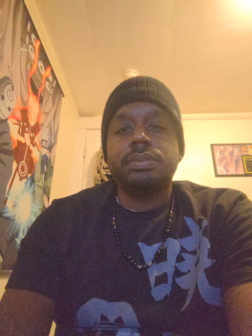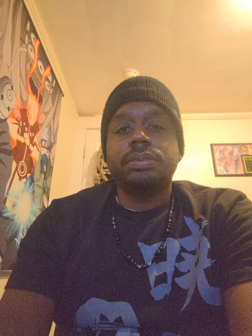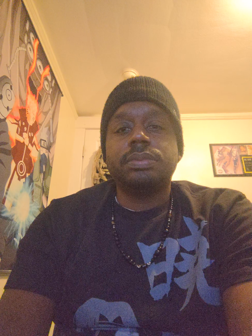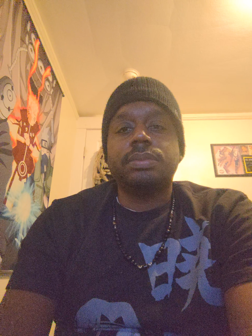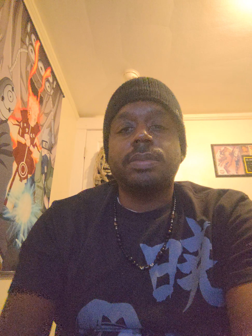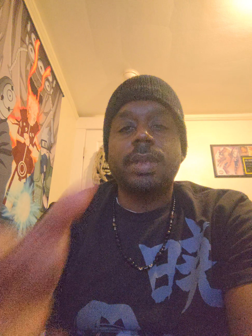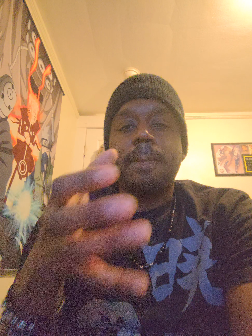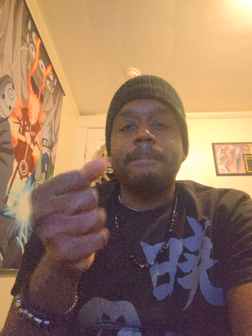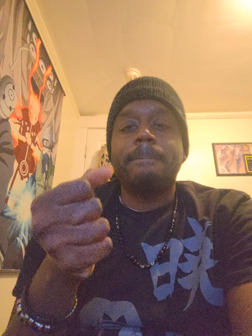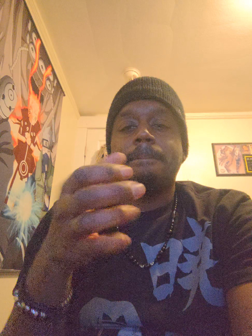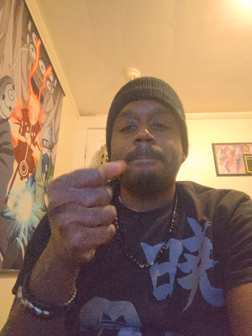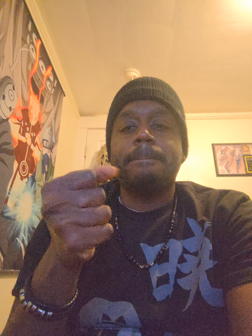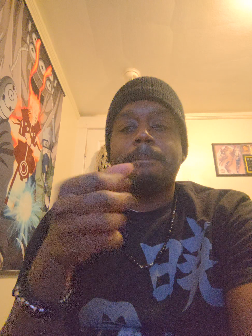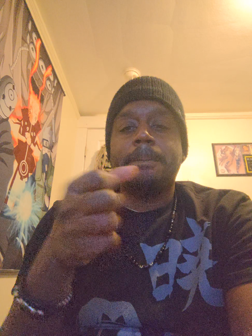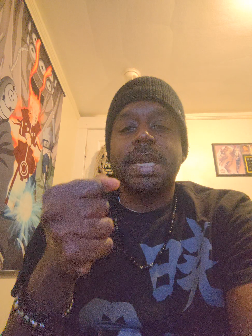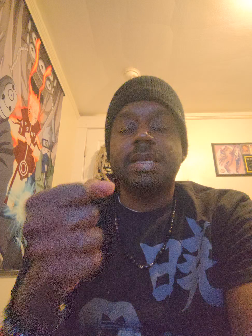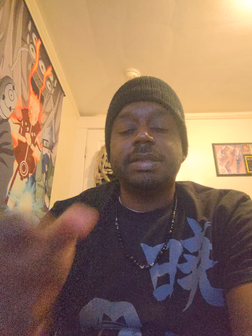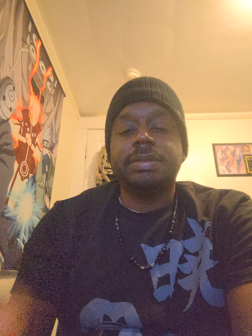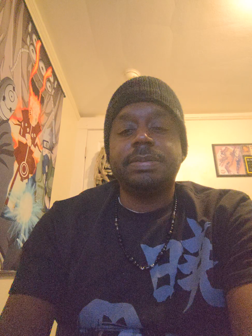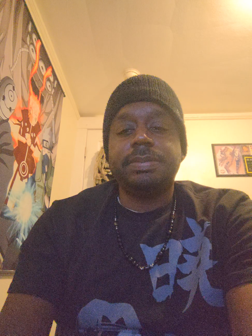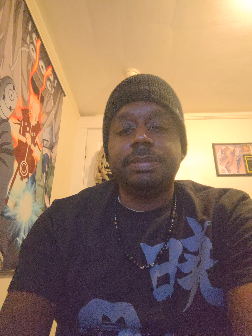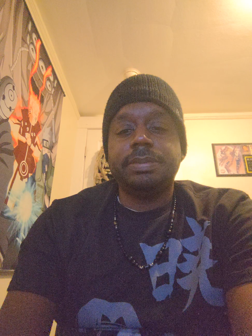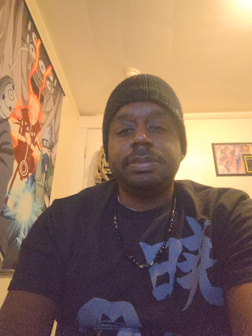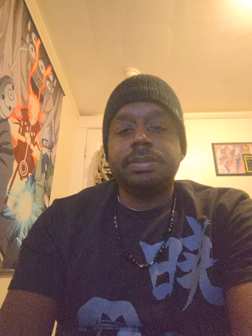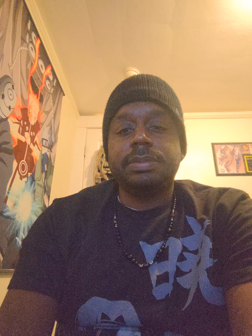milk